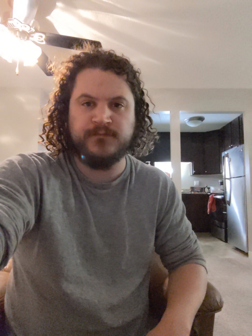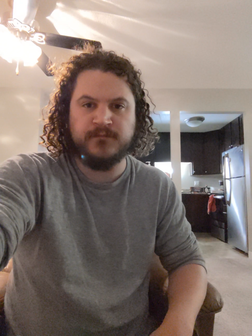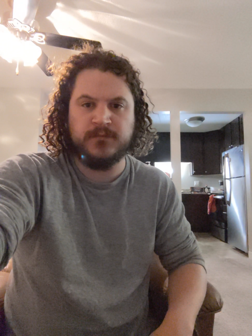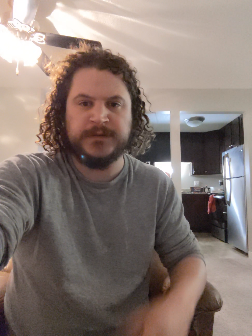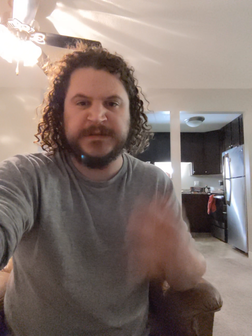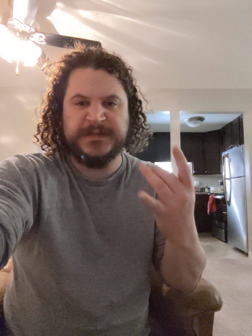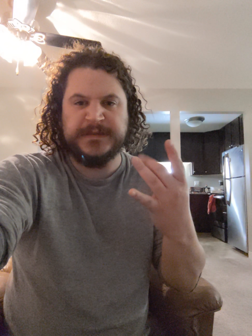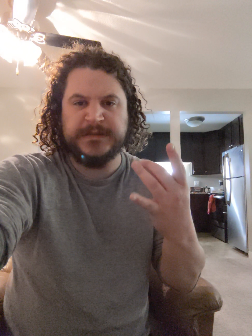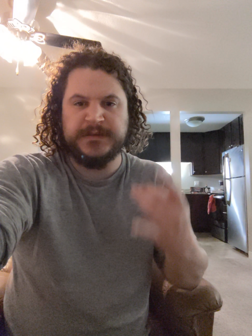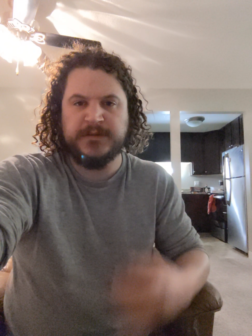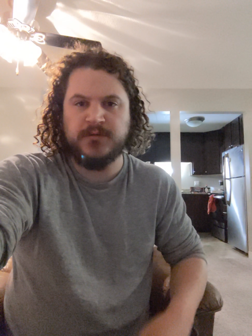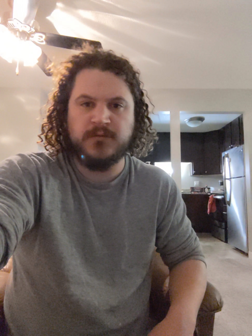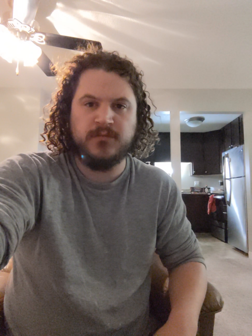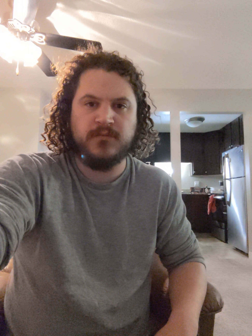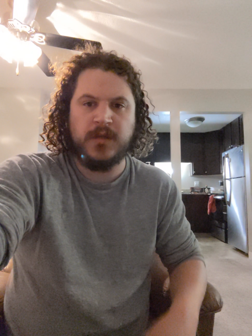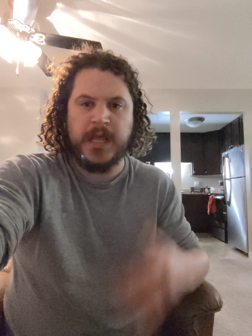sticky